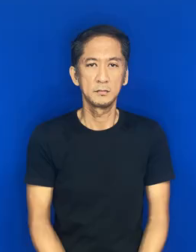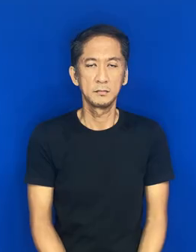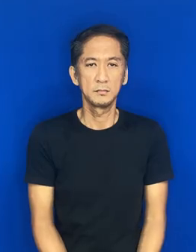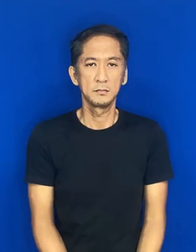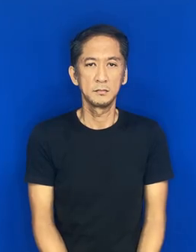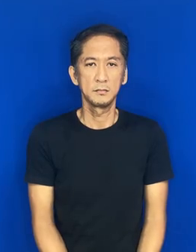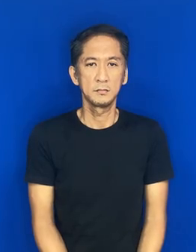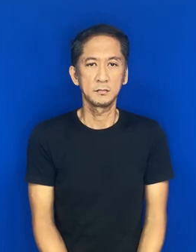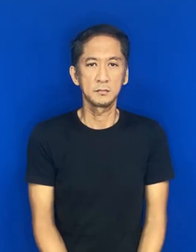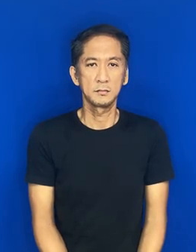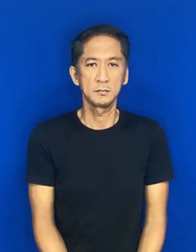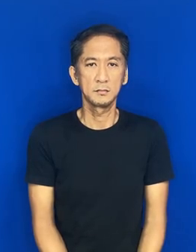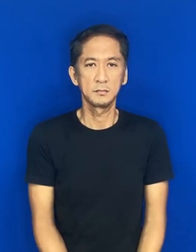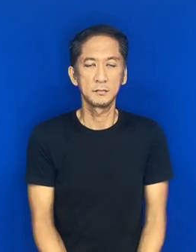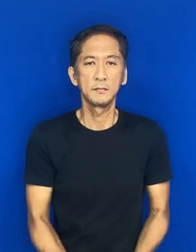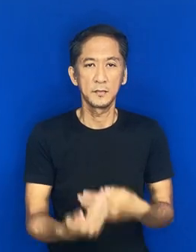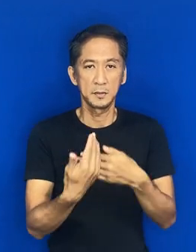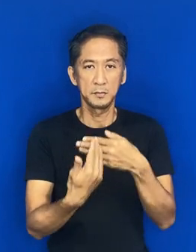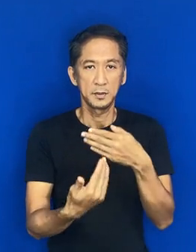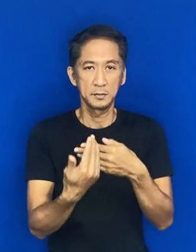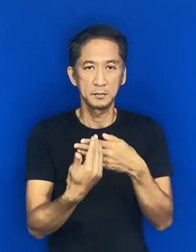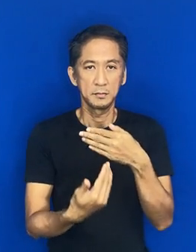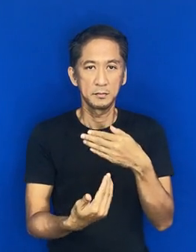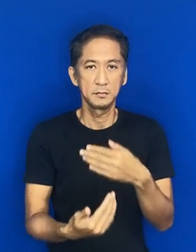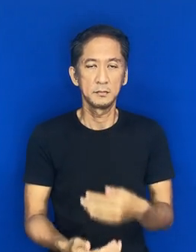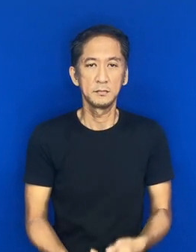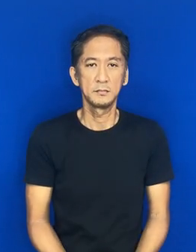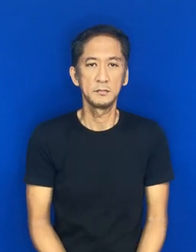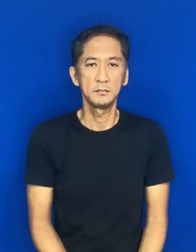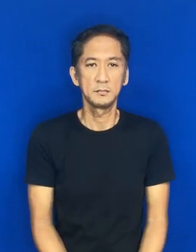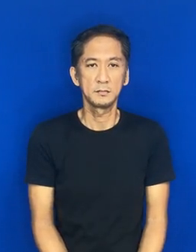bread